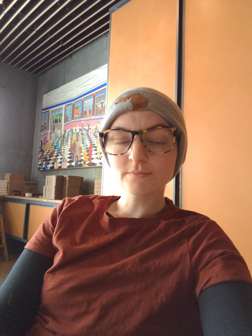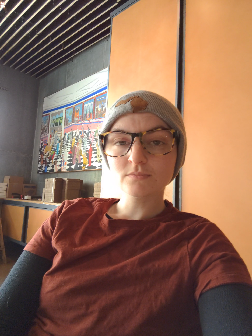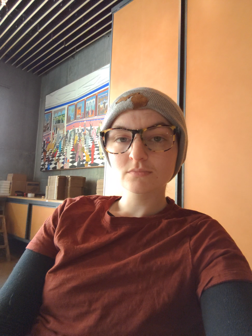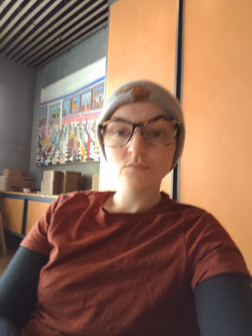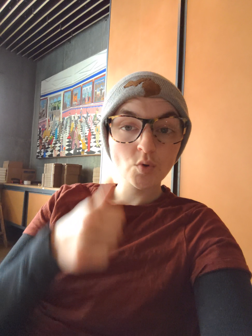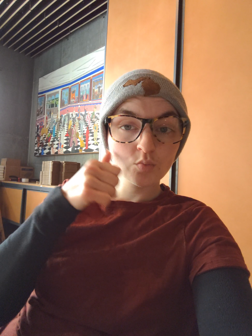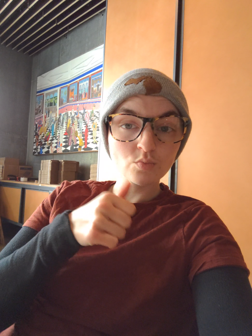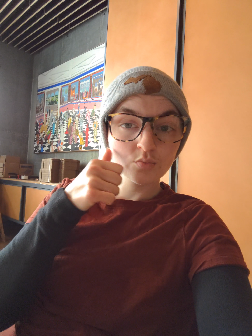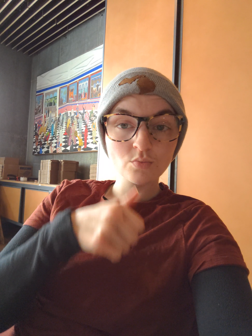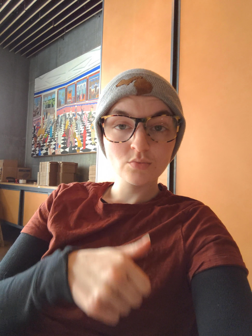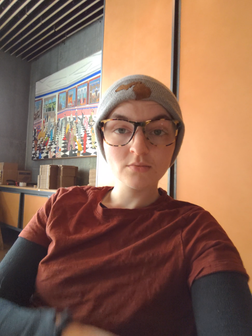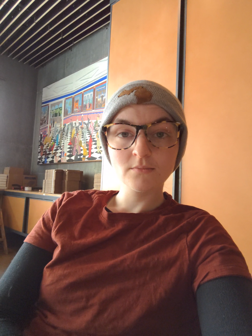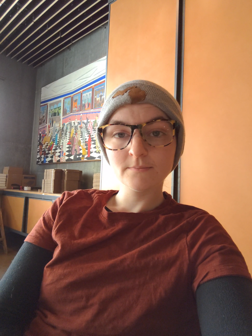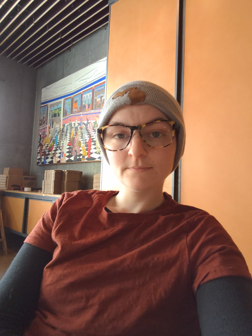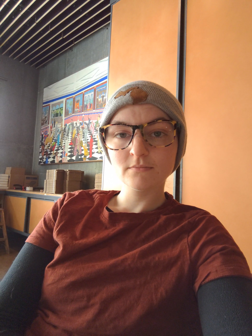girl